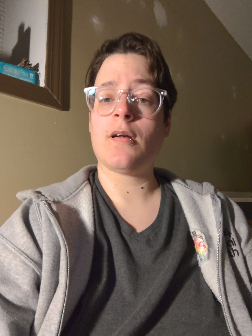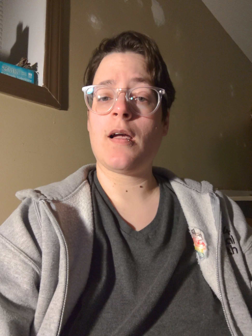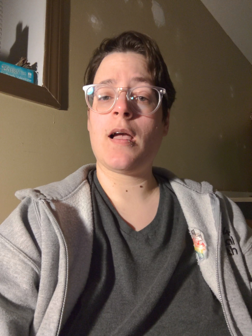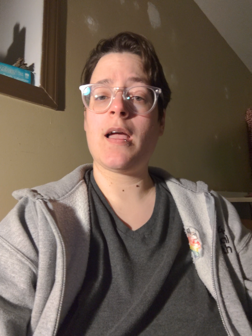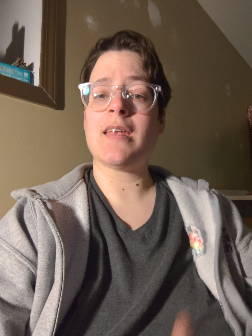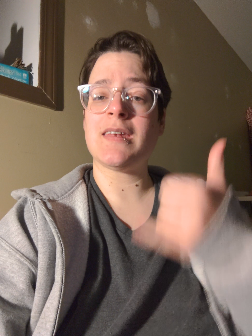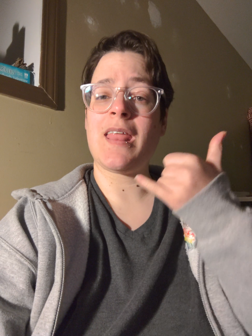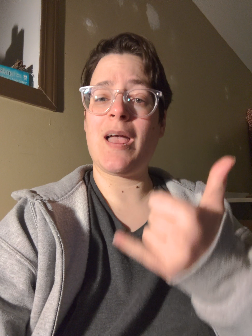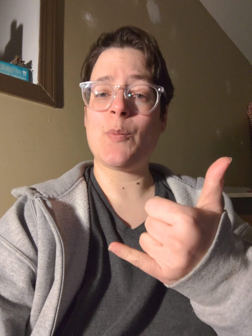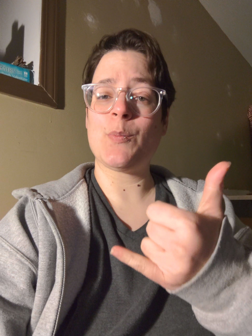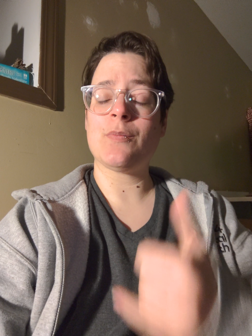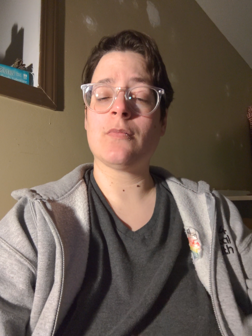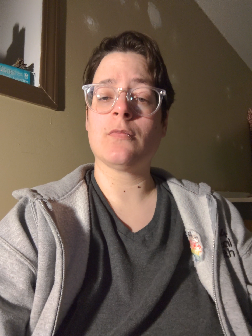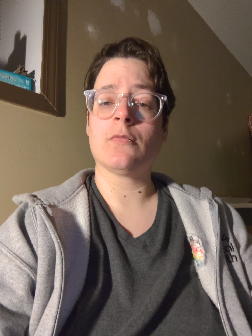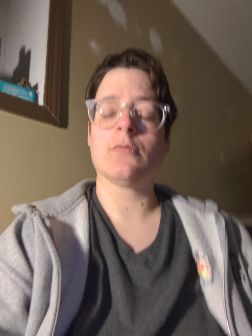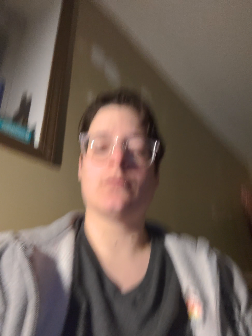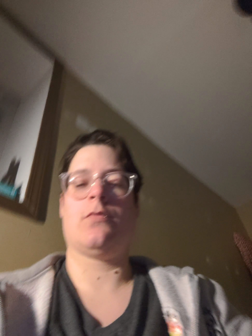now